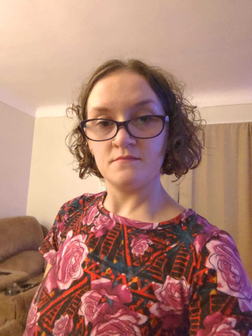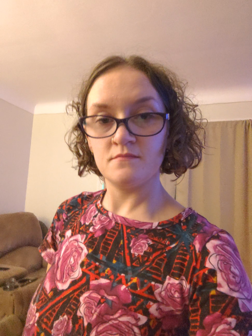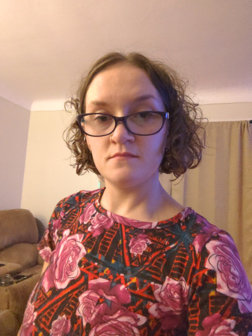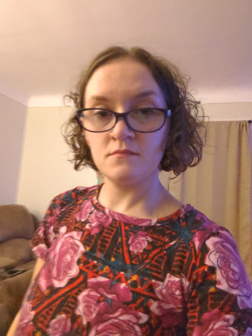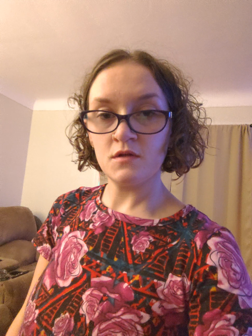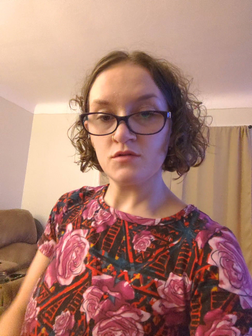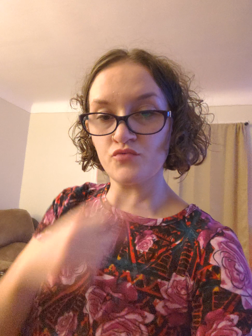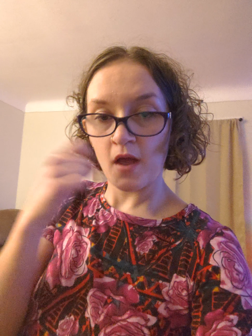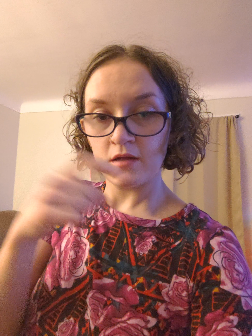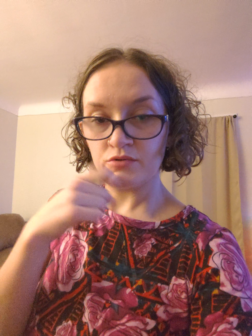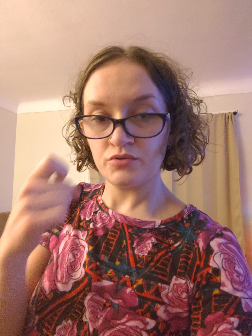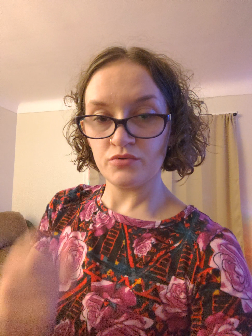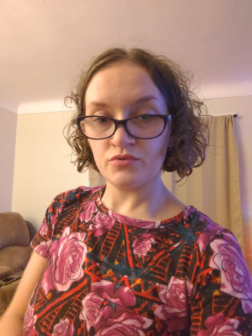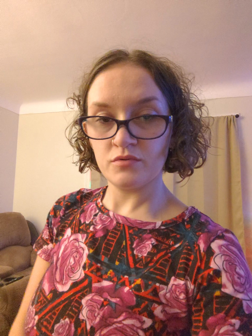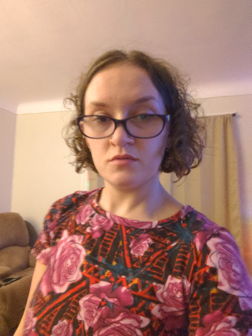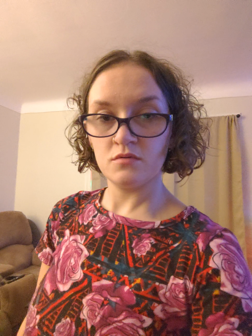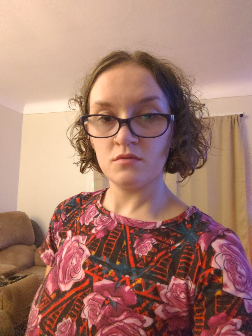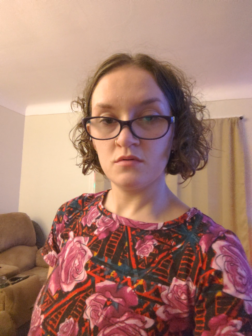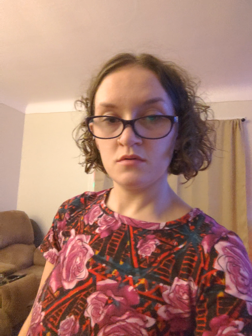dryer